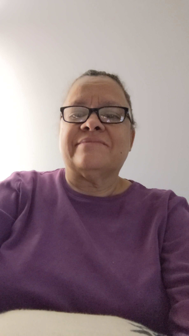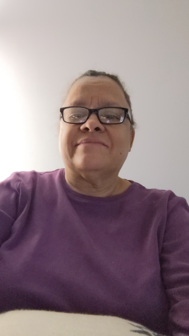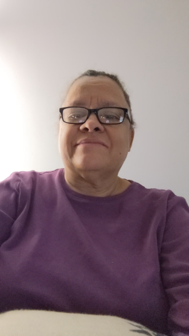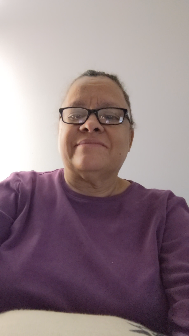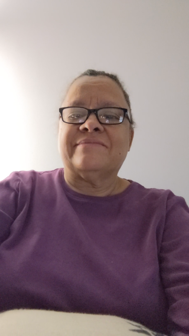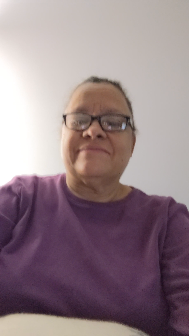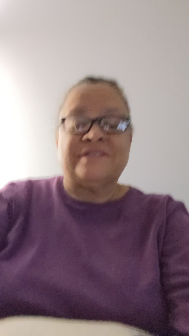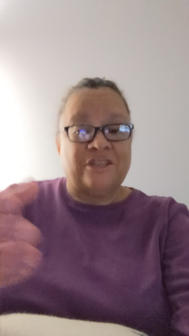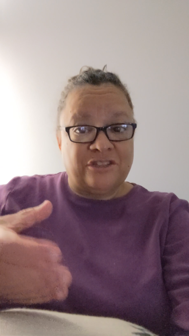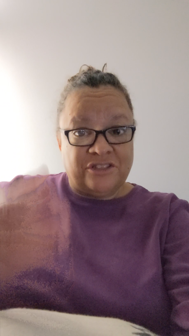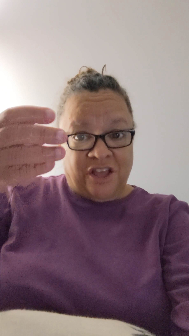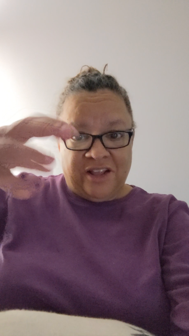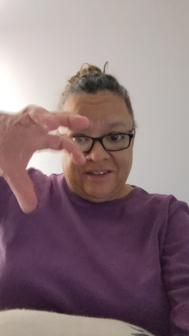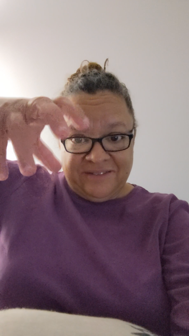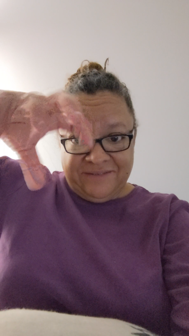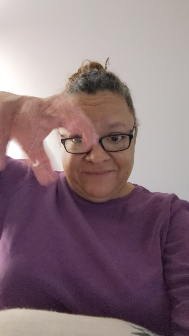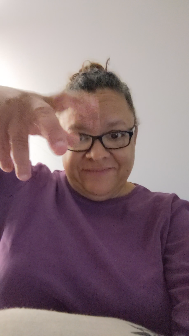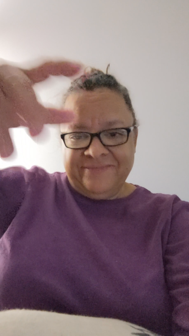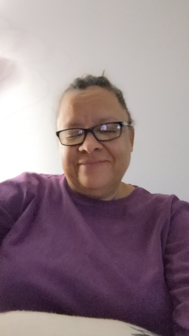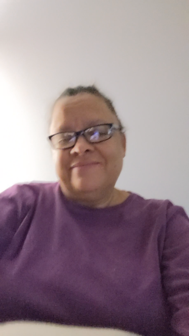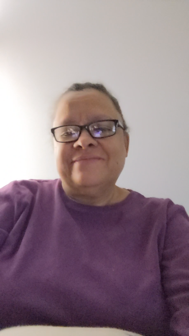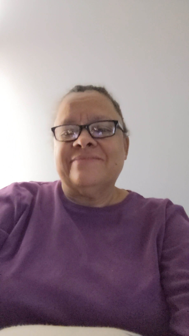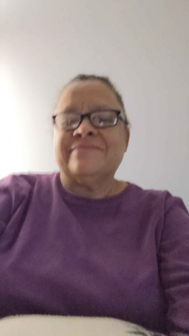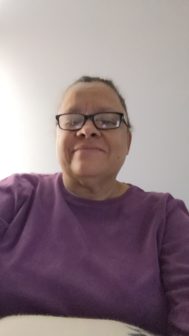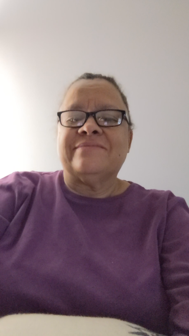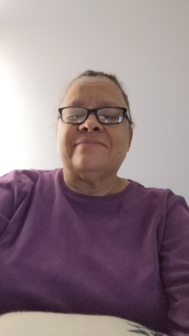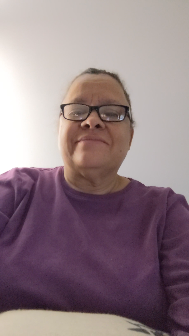jar